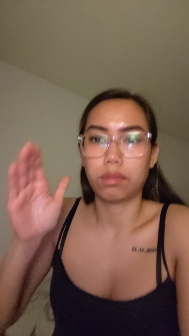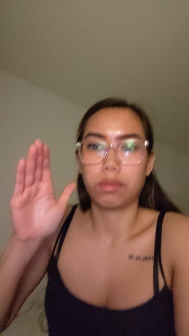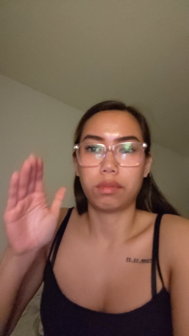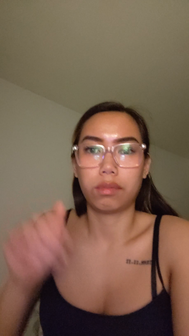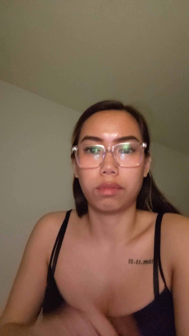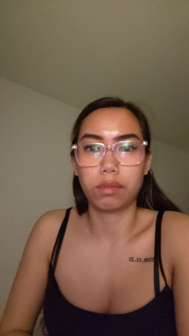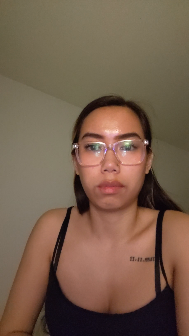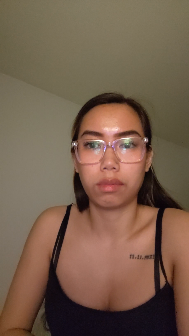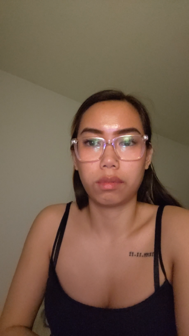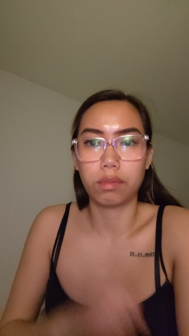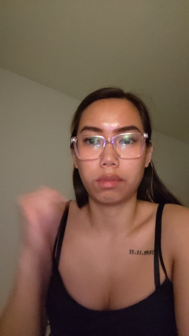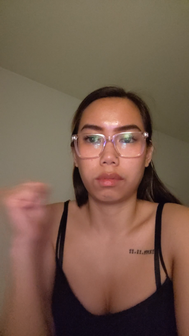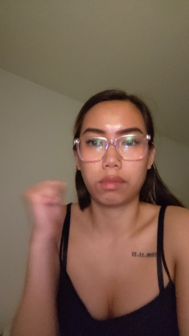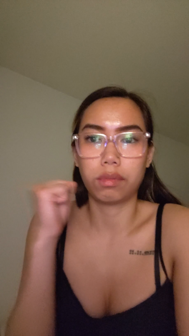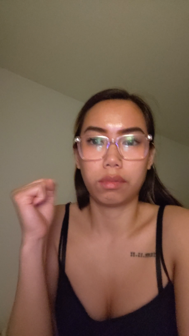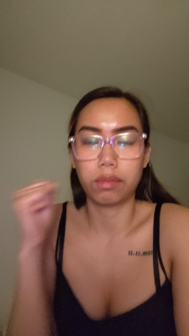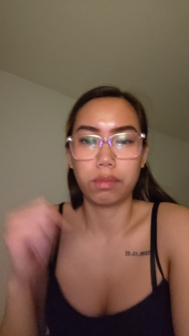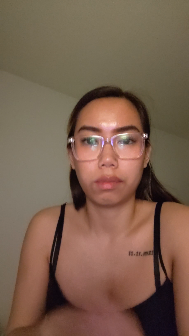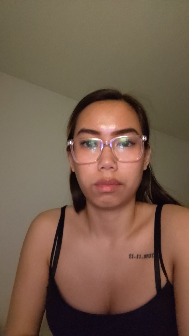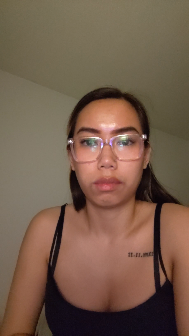cold